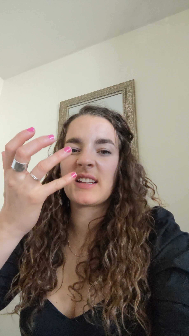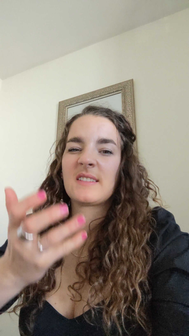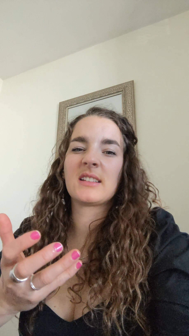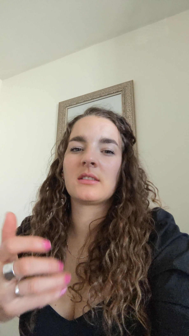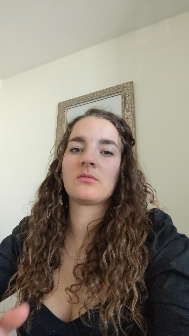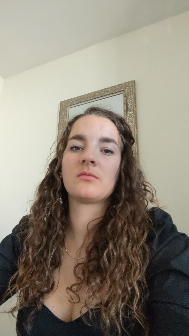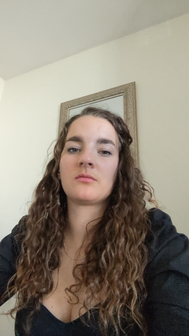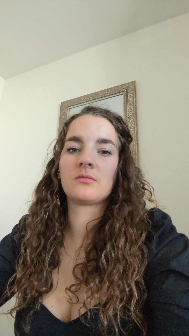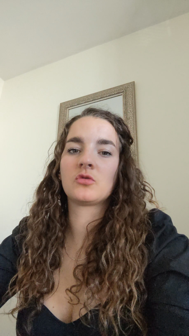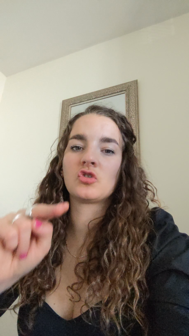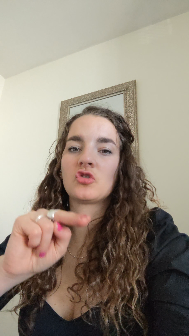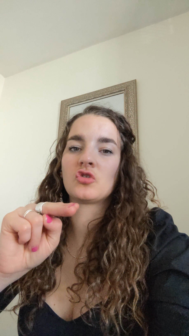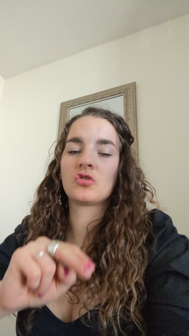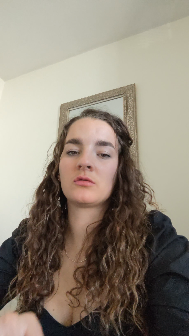nurse